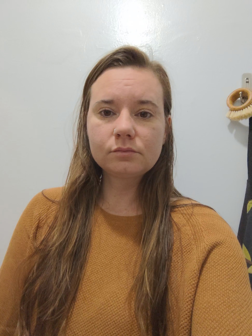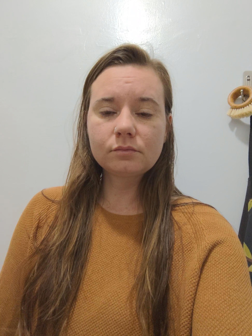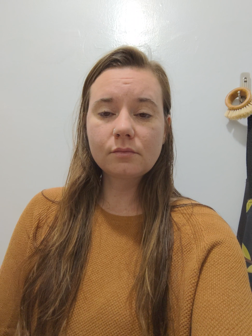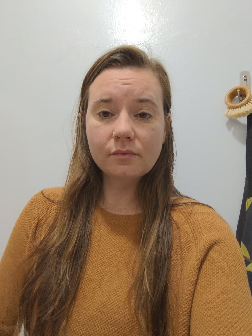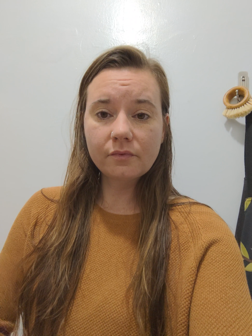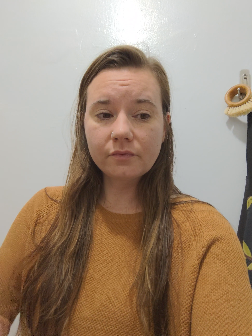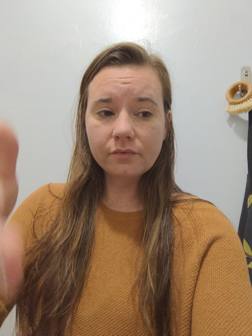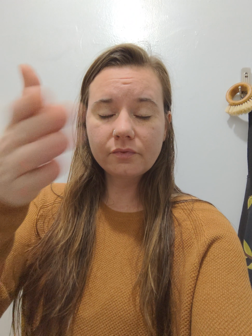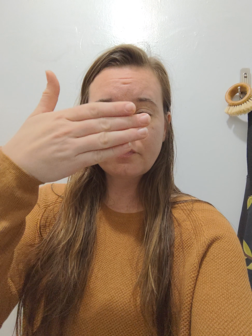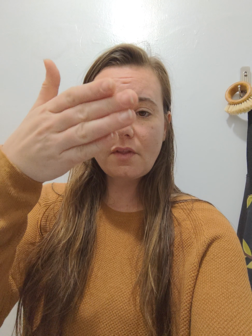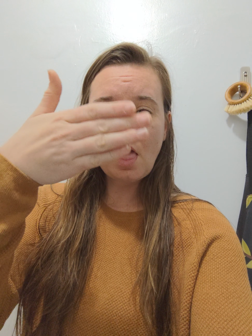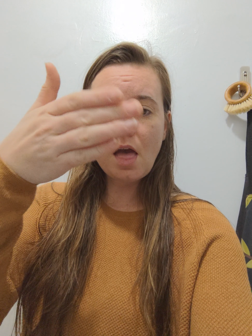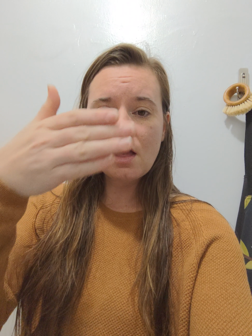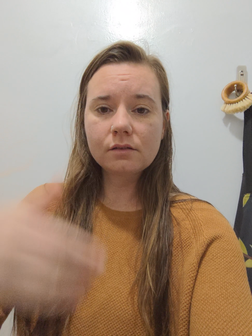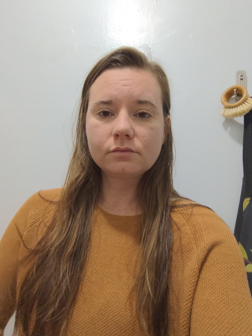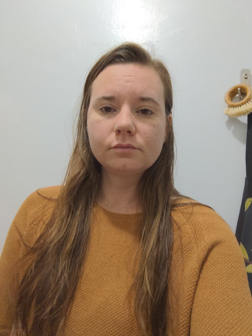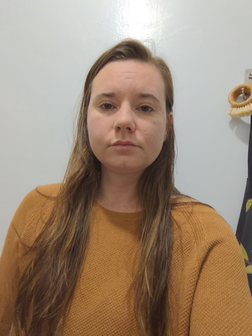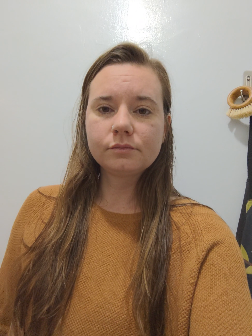flag